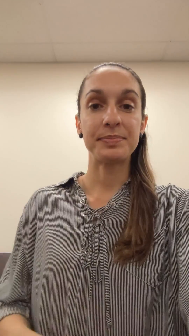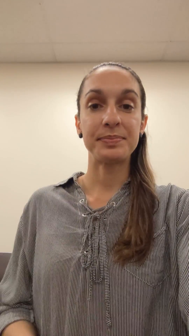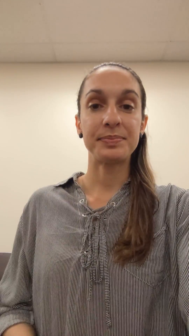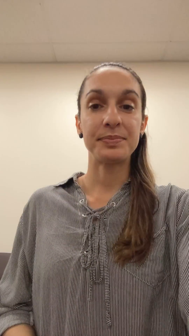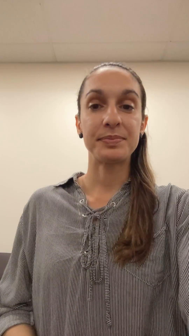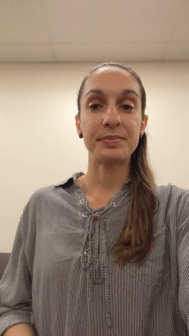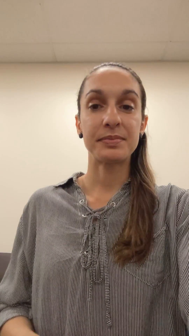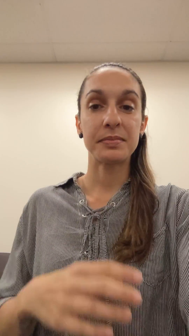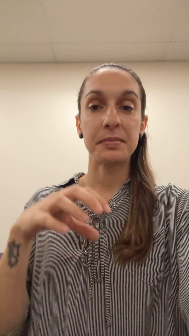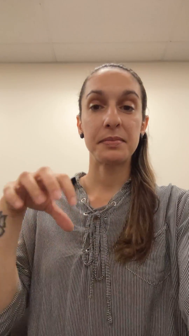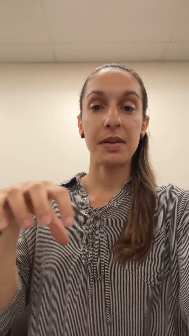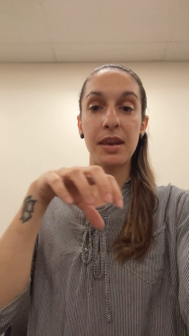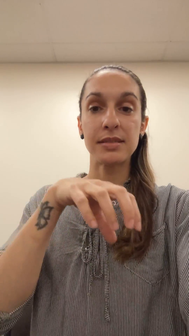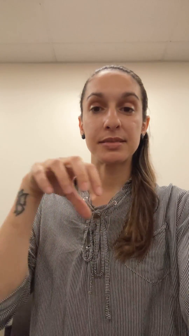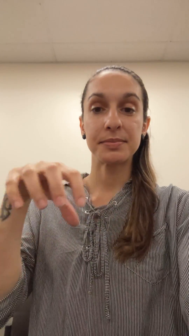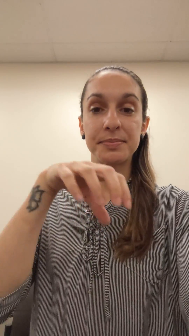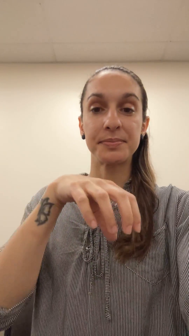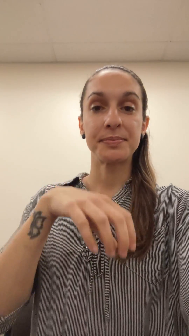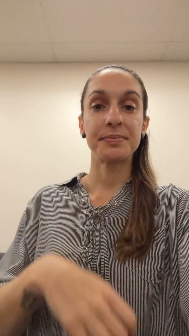block